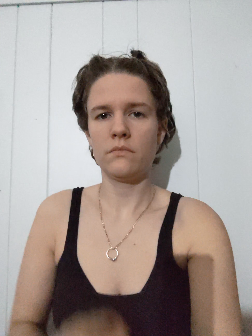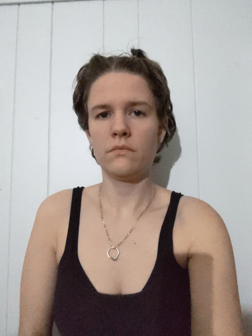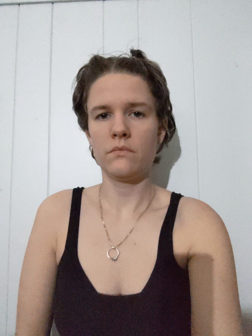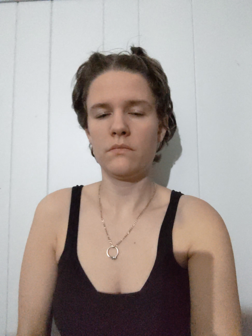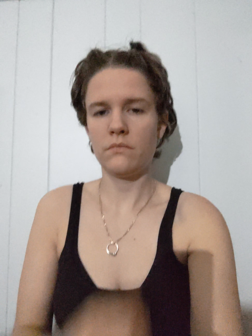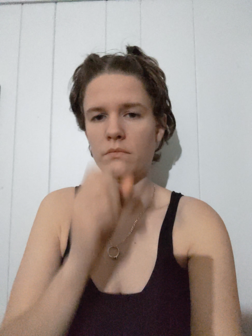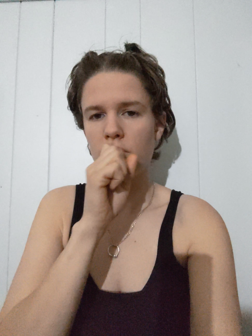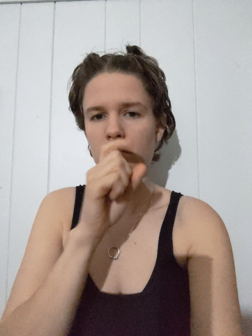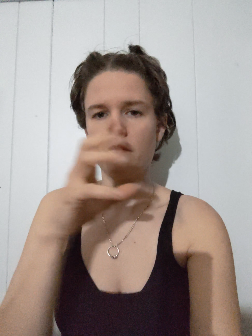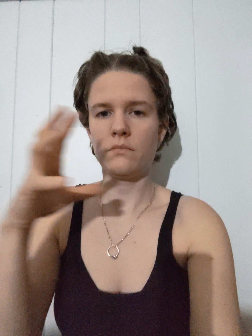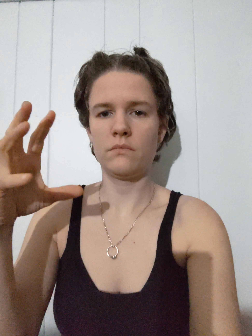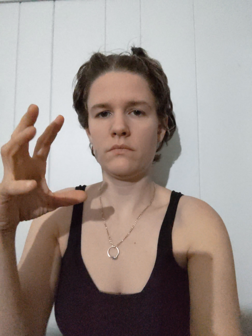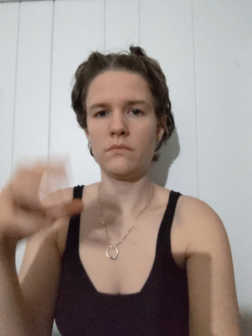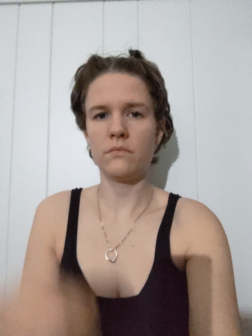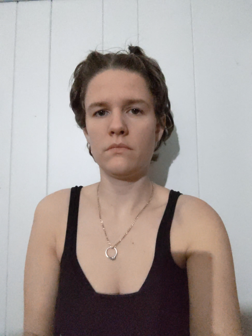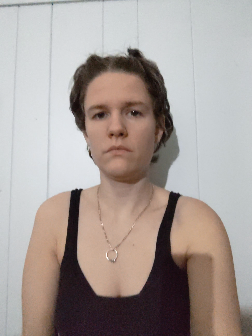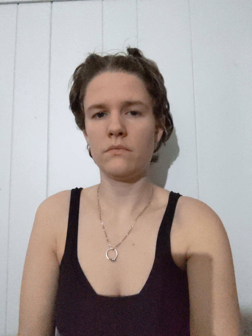balloon